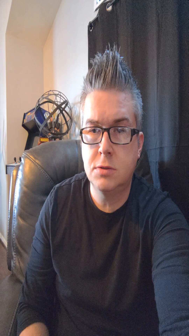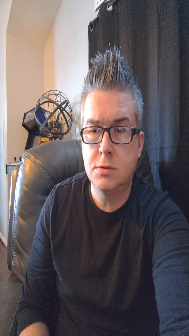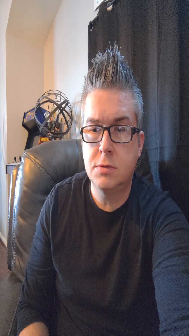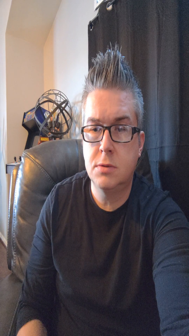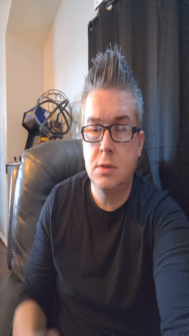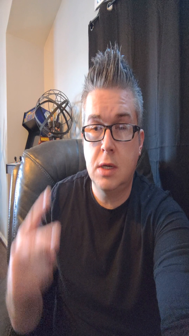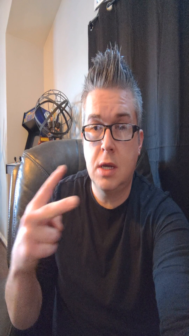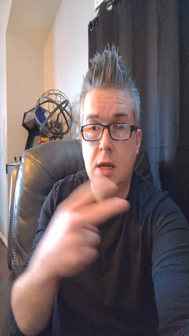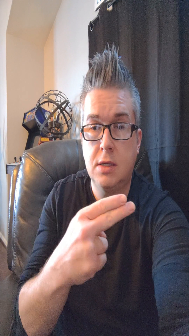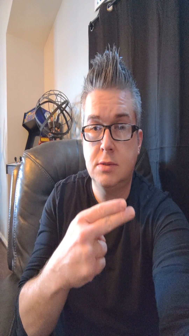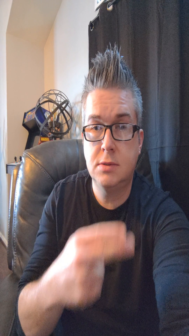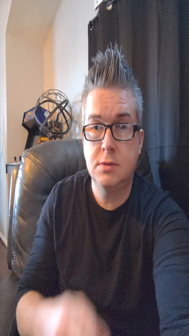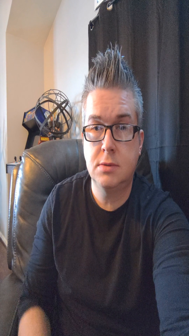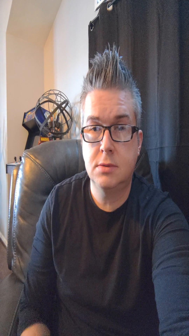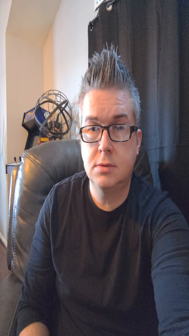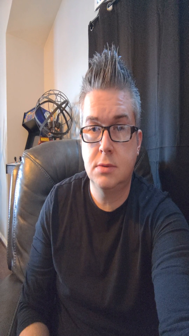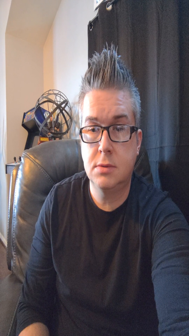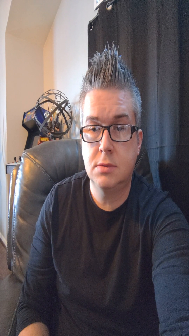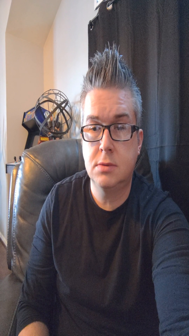cut